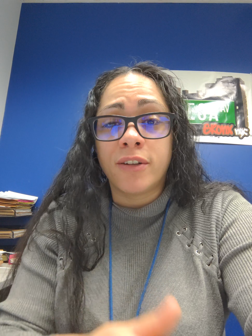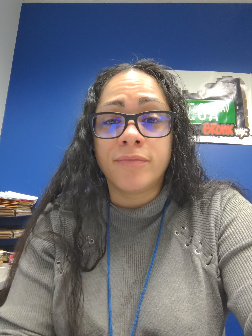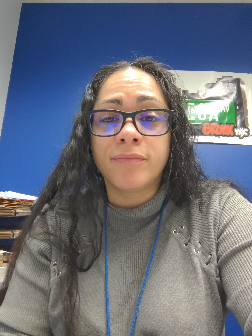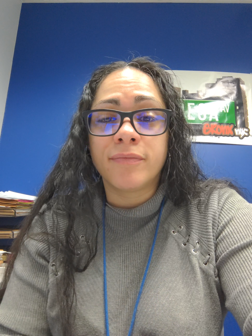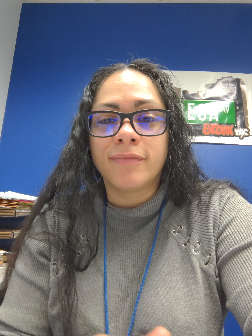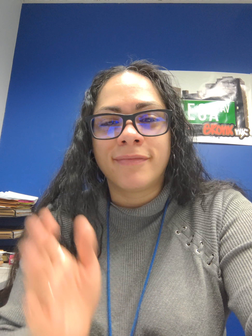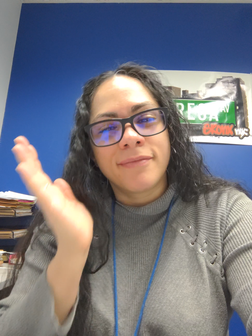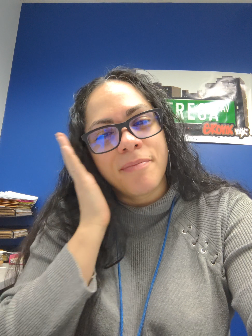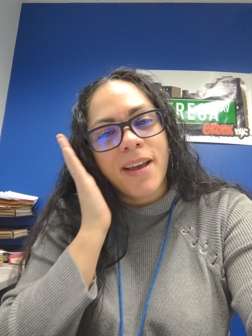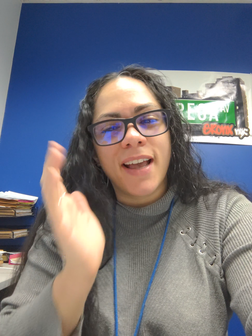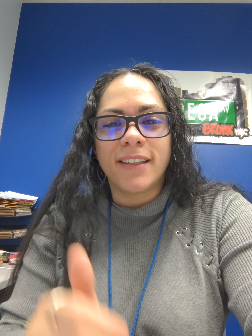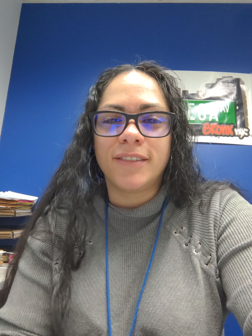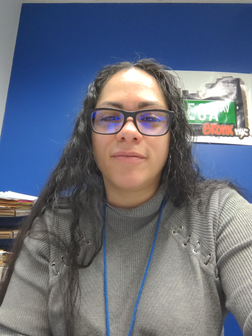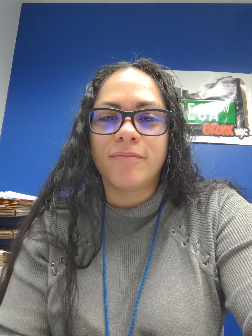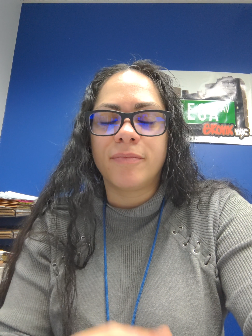bed